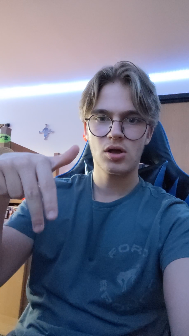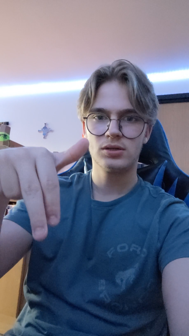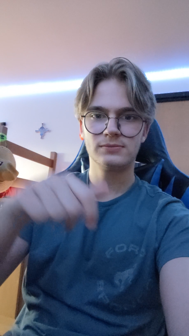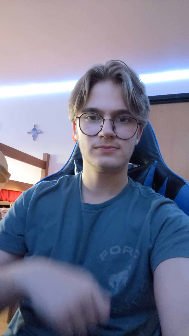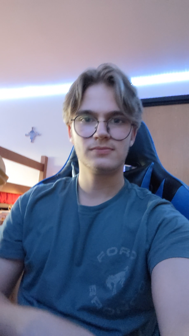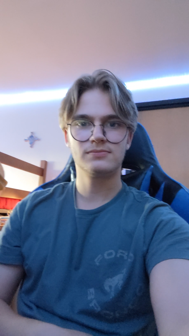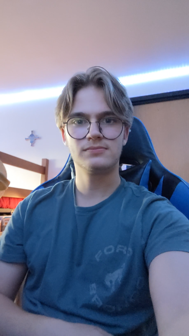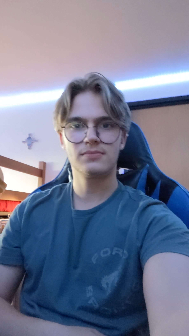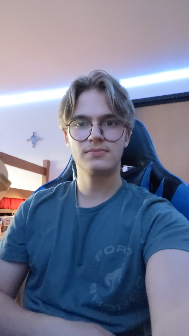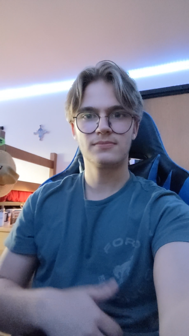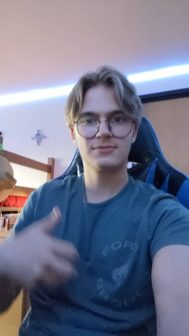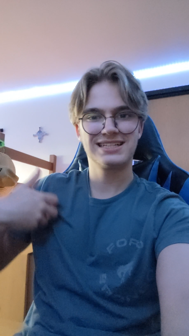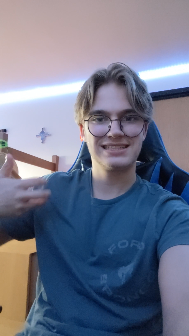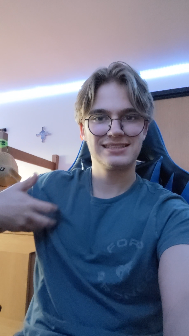monkey